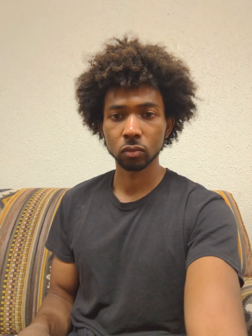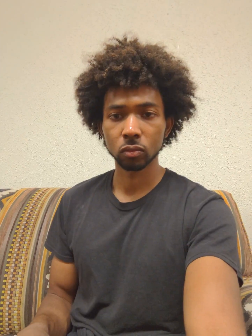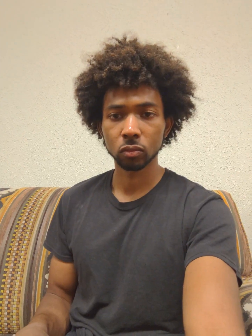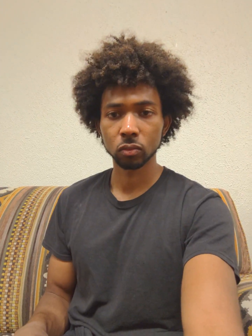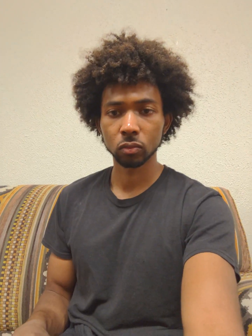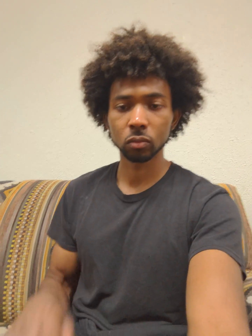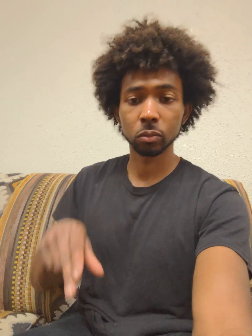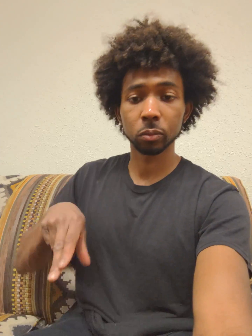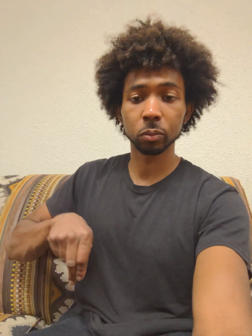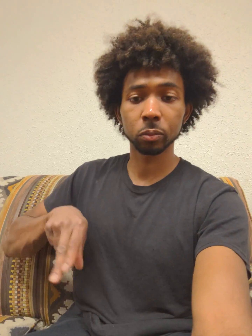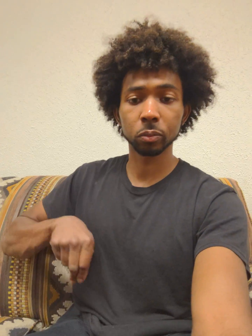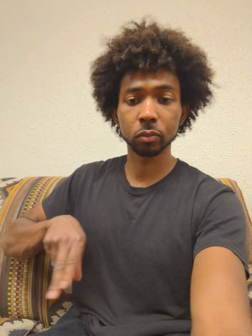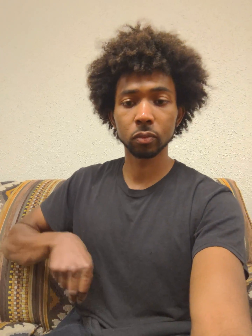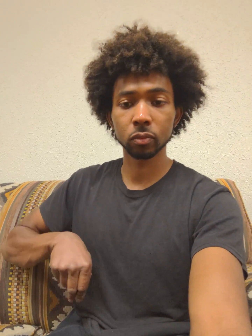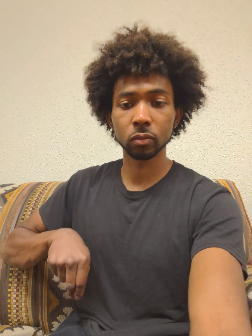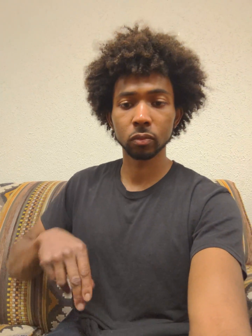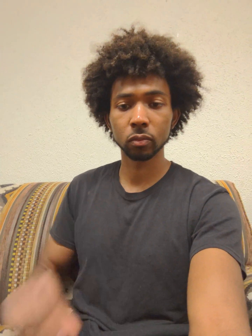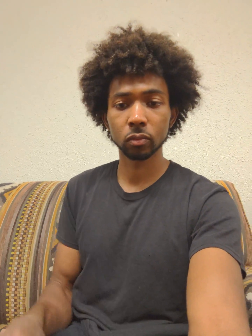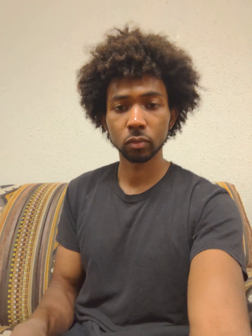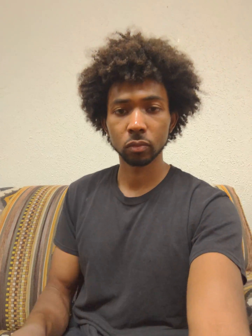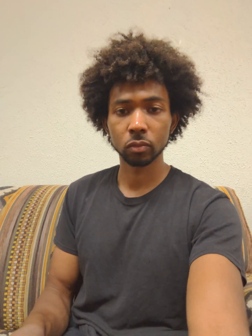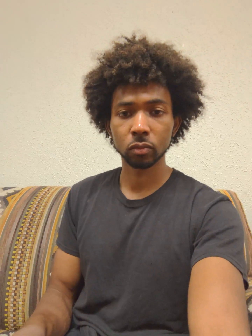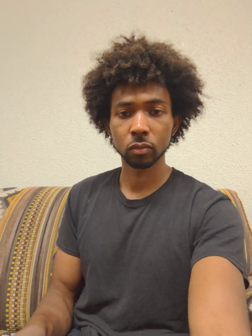diaper